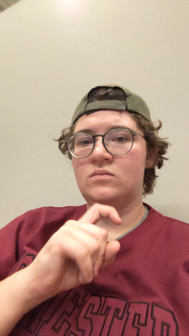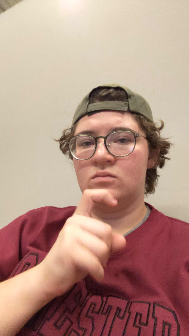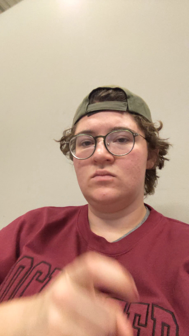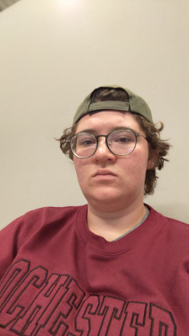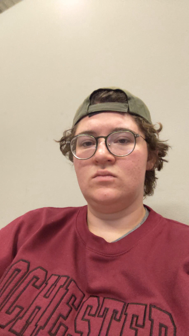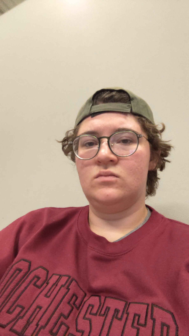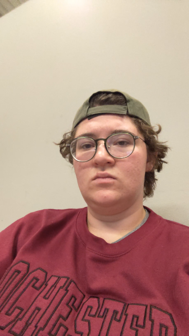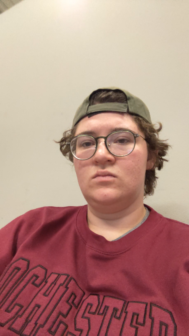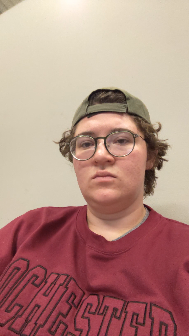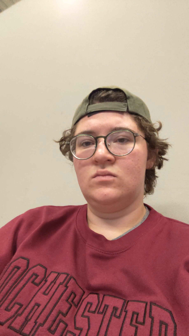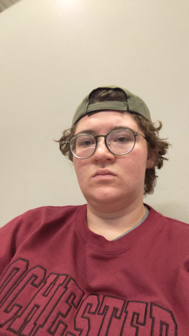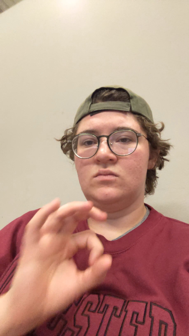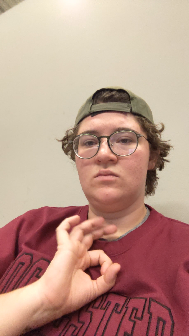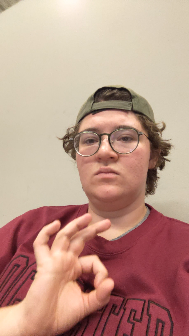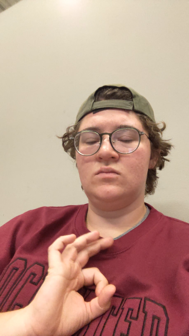button